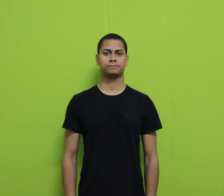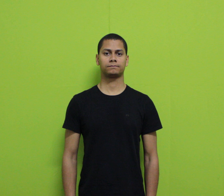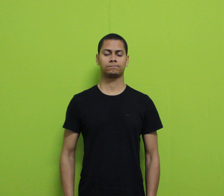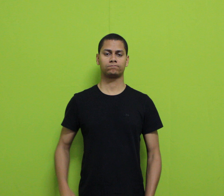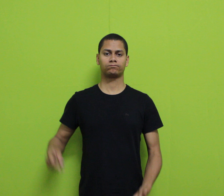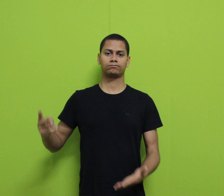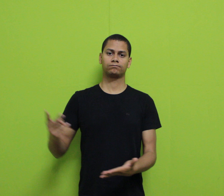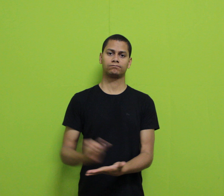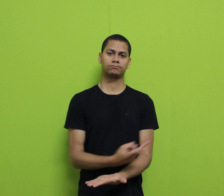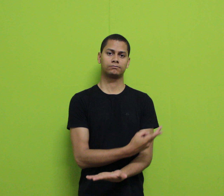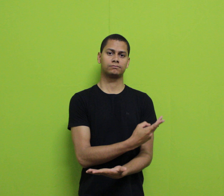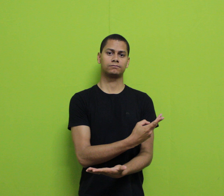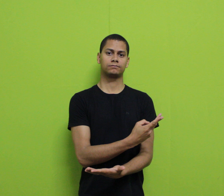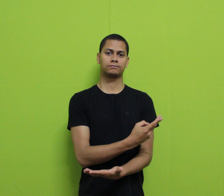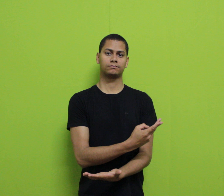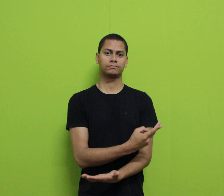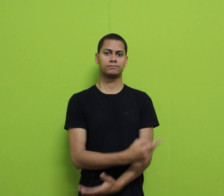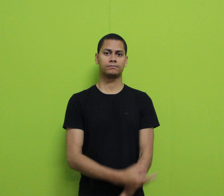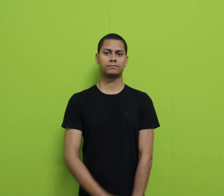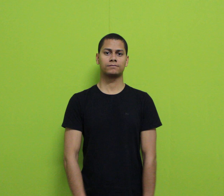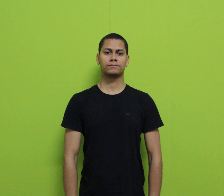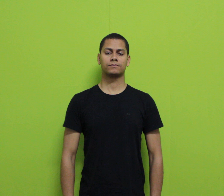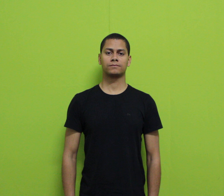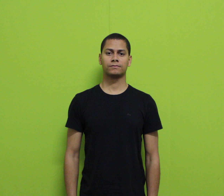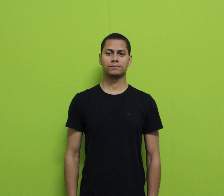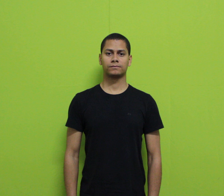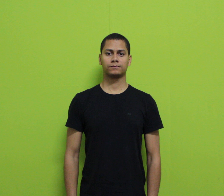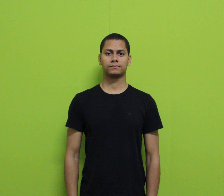acontecer